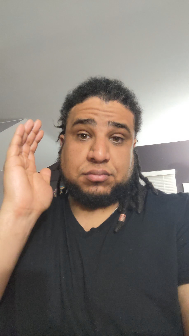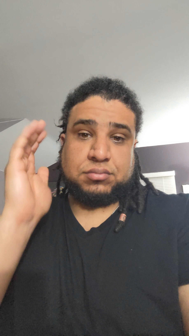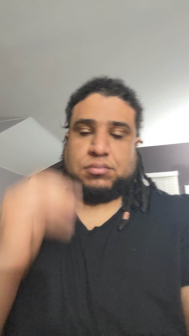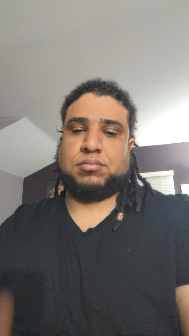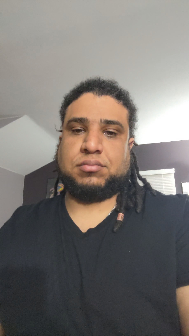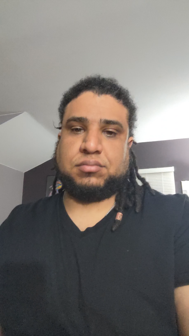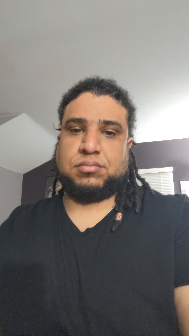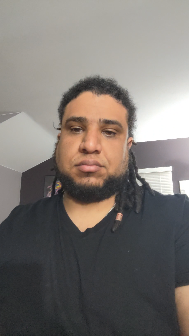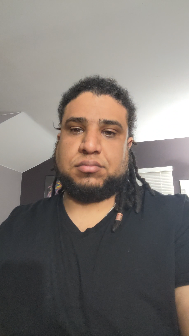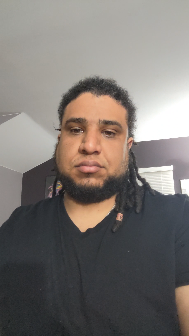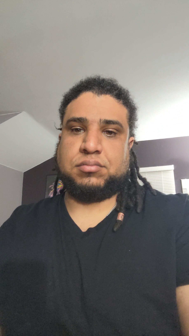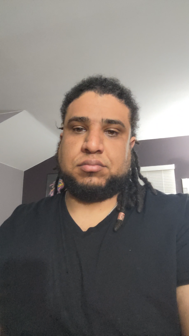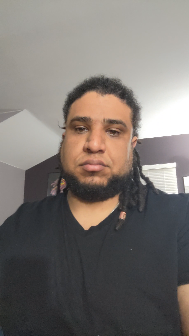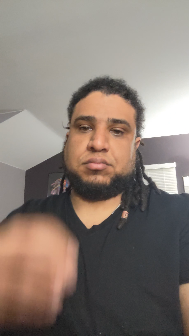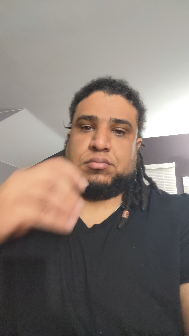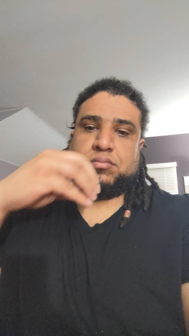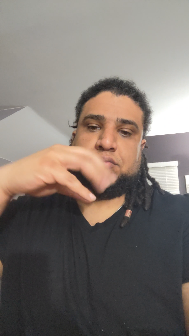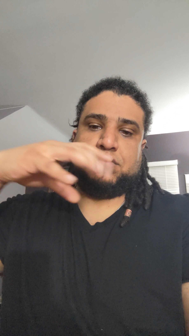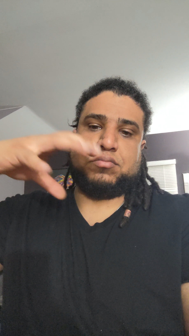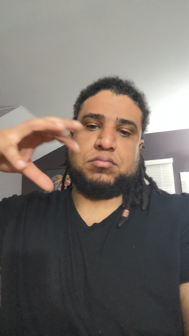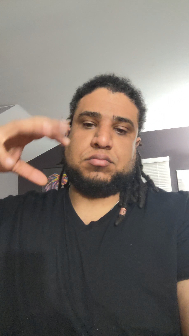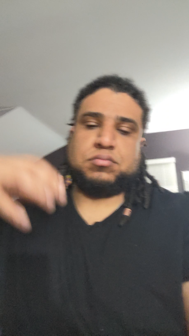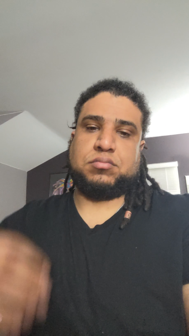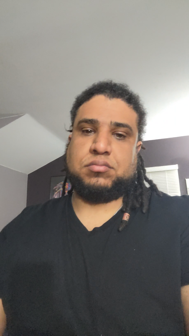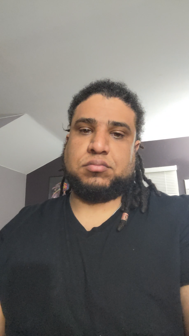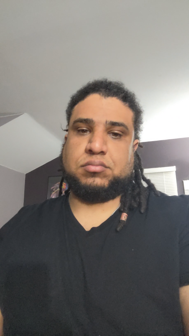bubbles